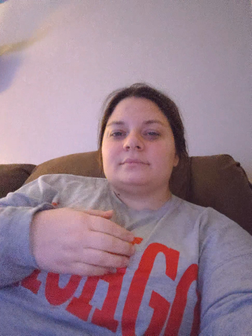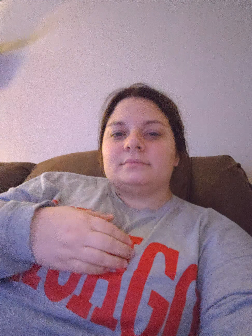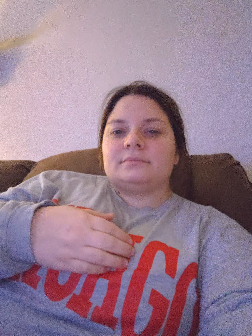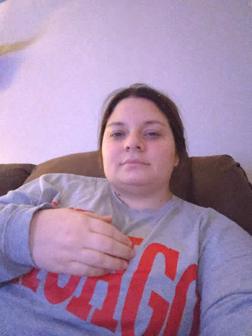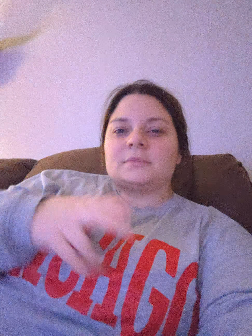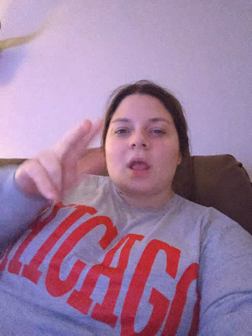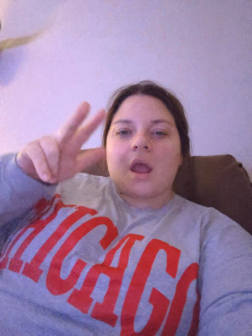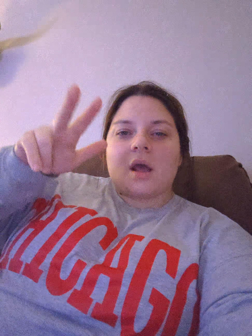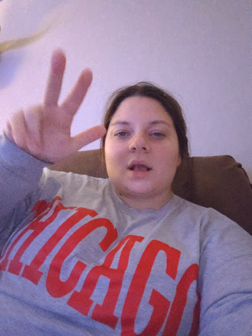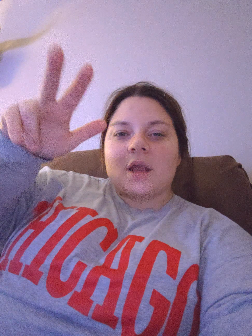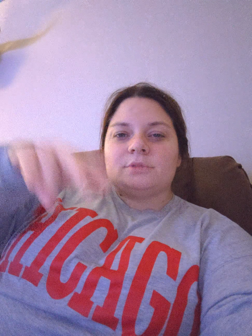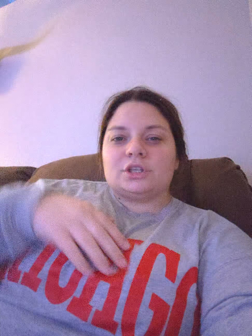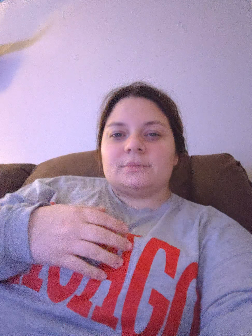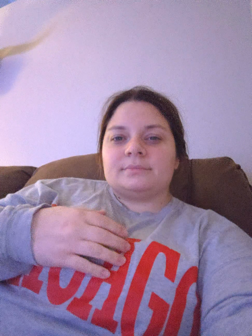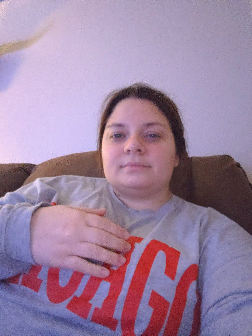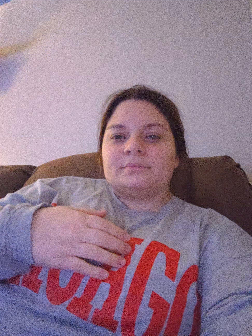helicopter